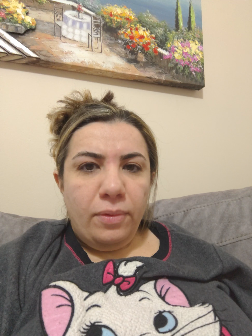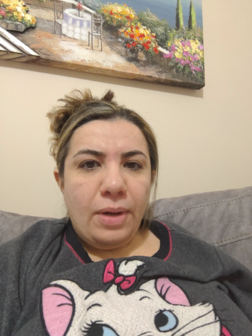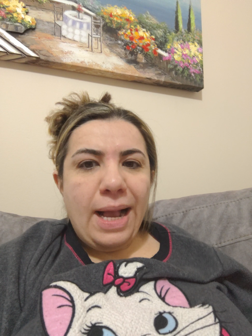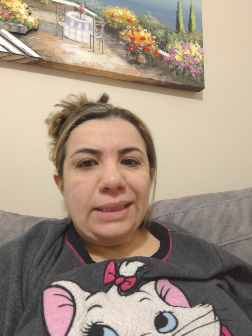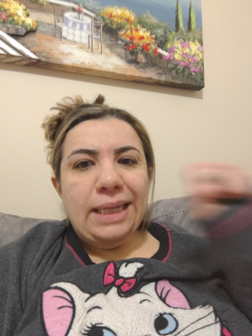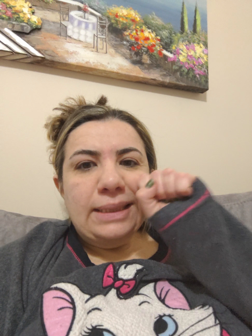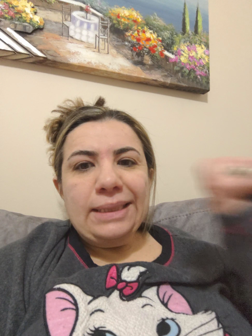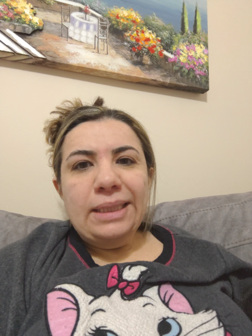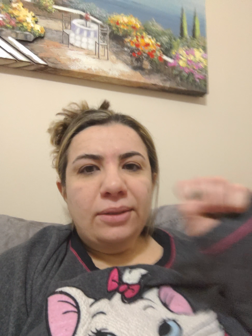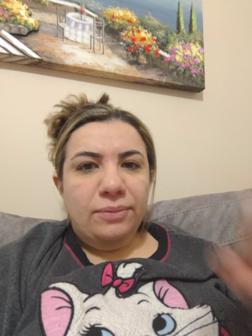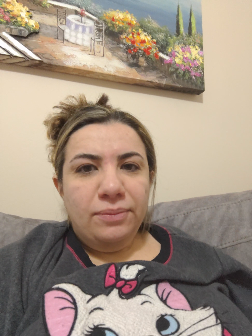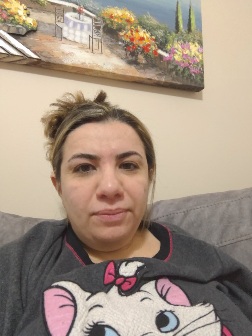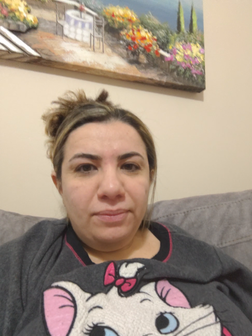carrot